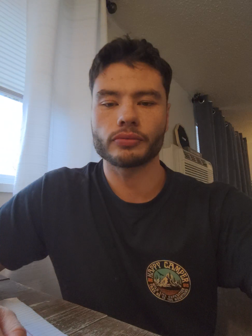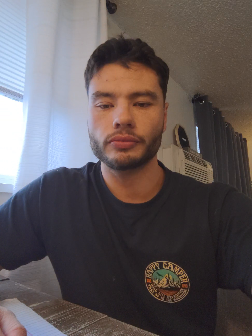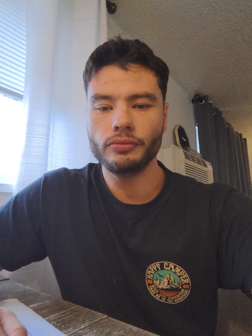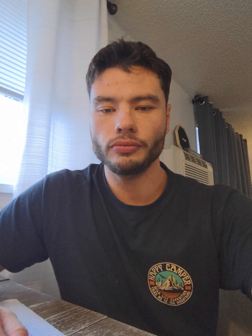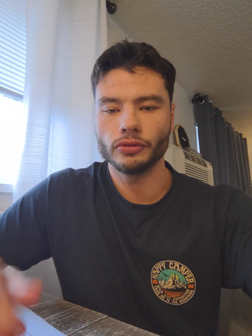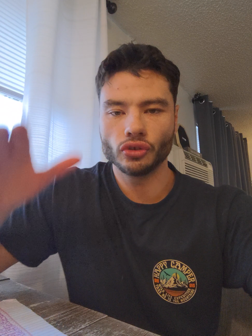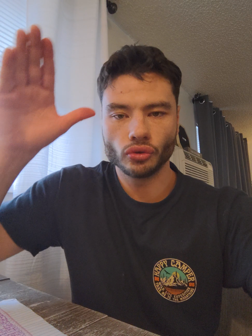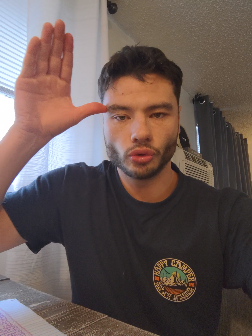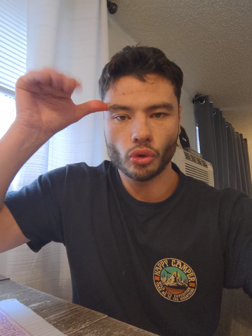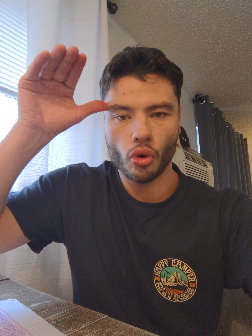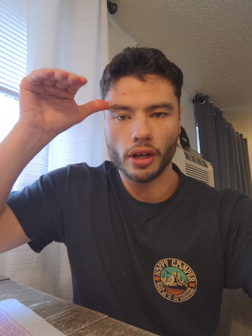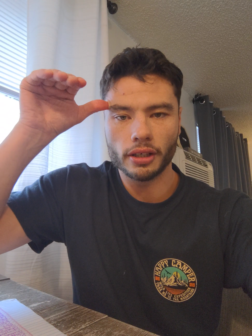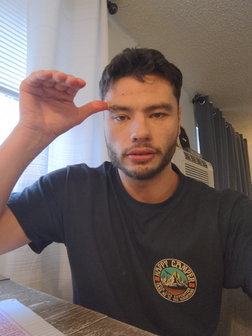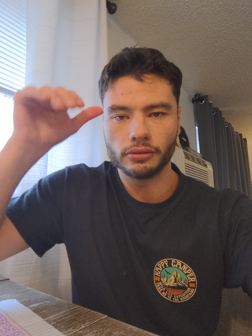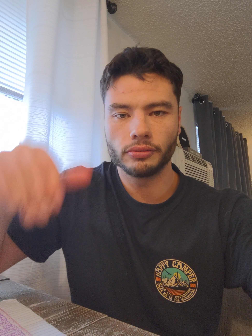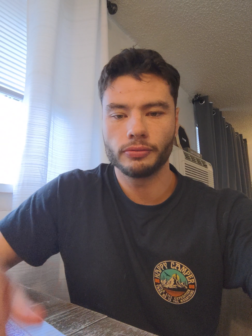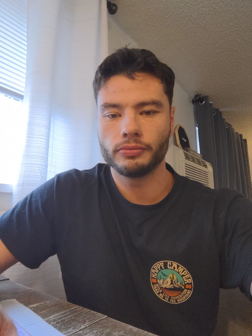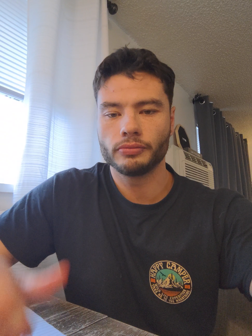donkey